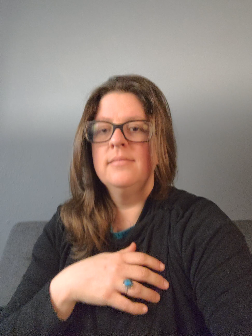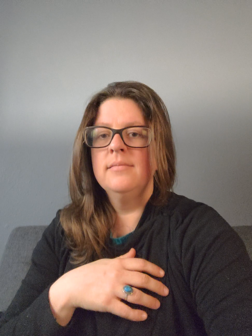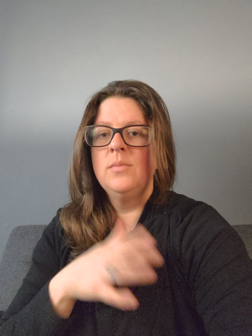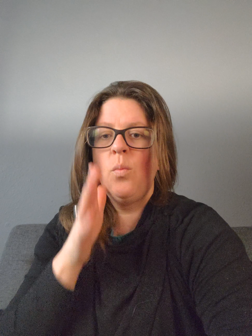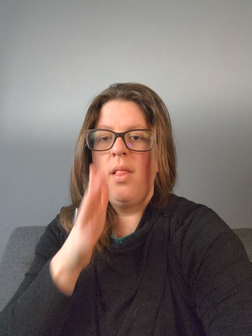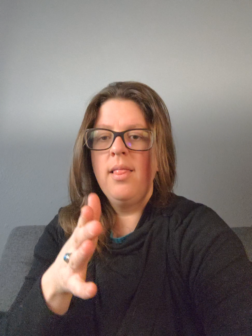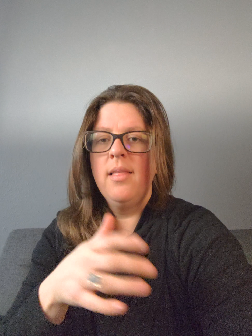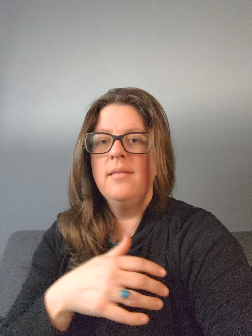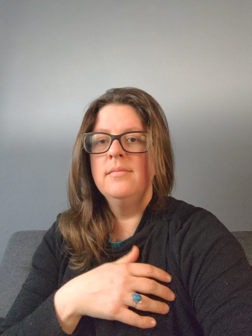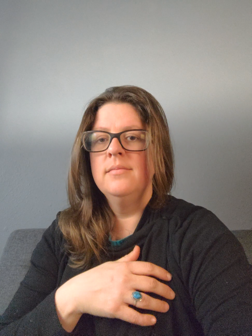will